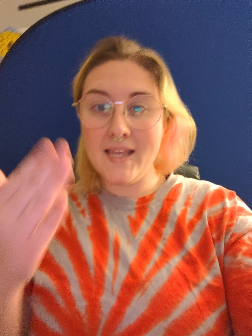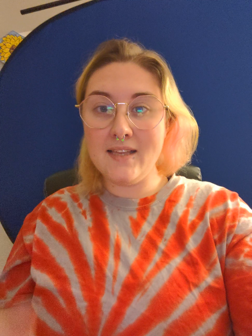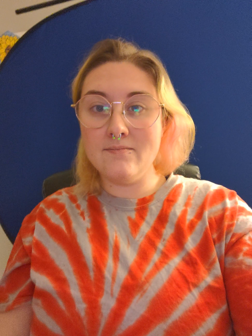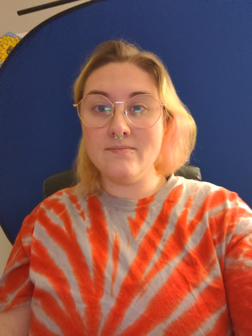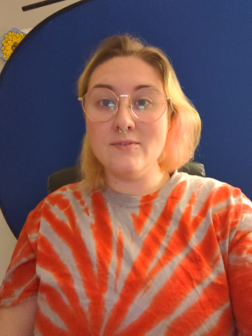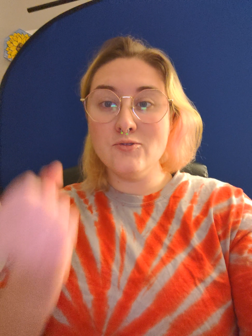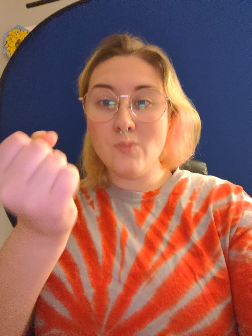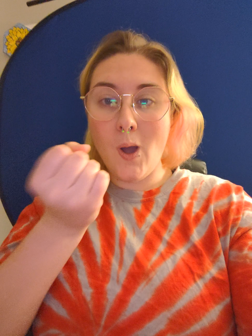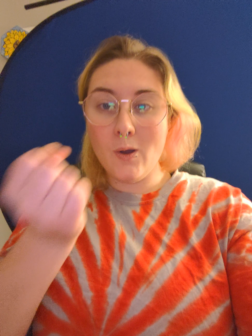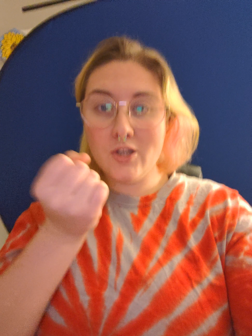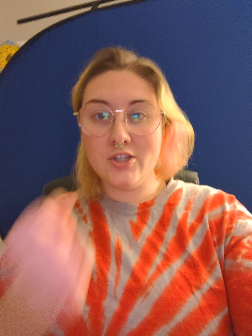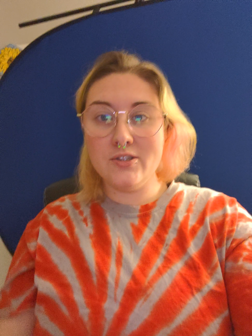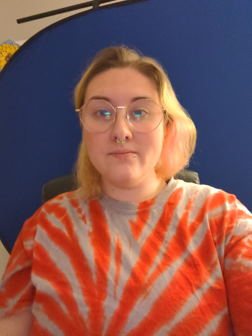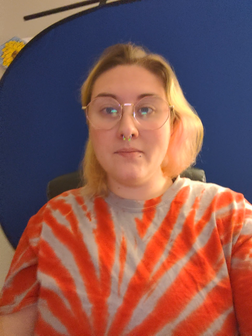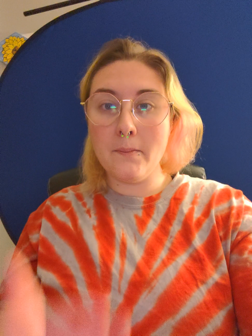drawer